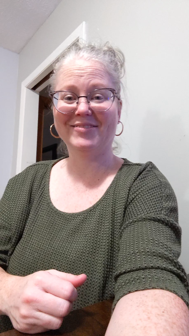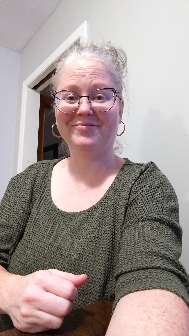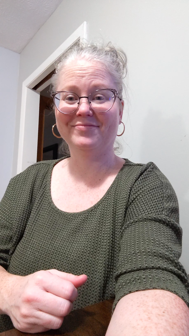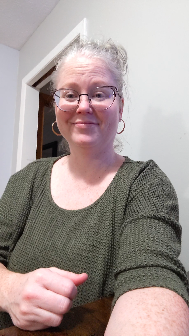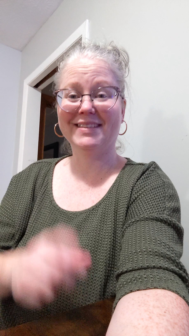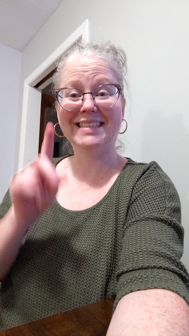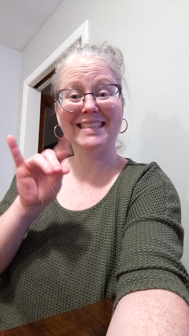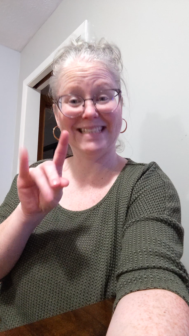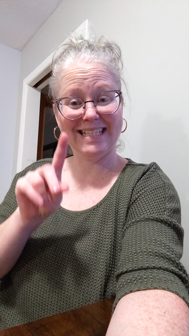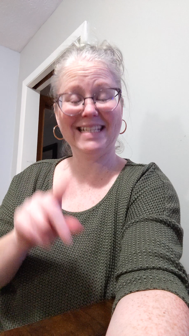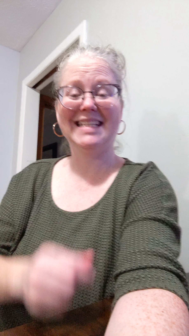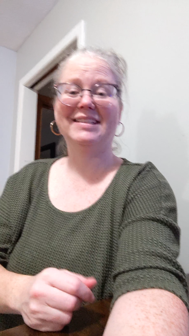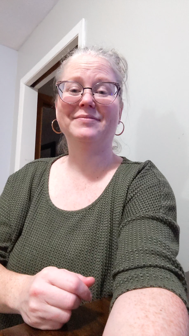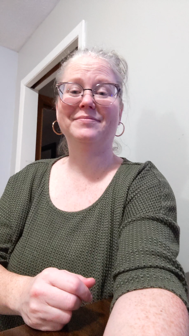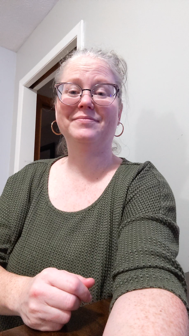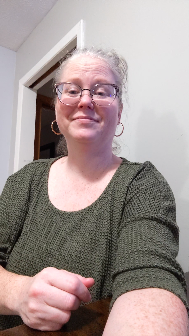did